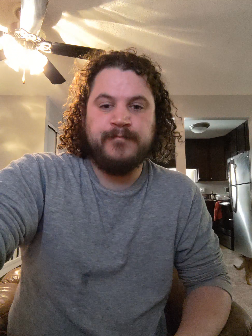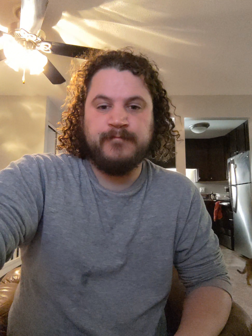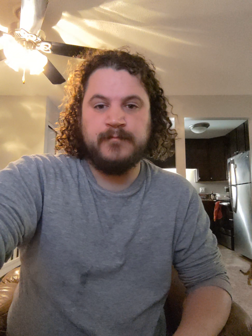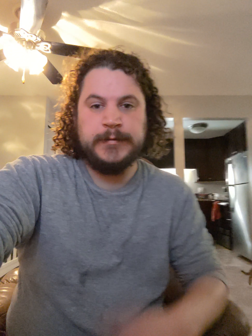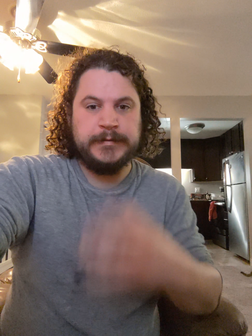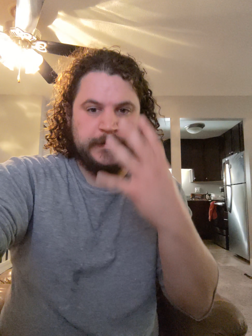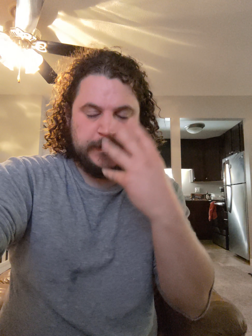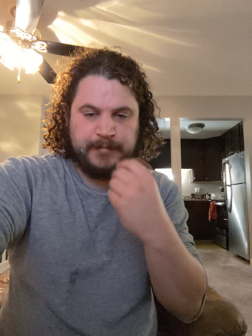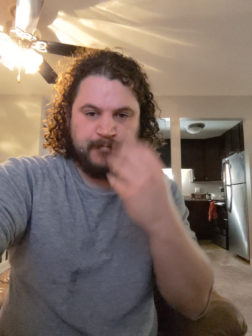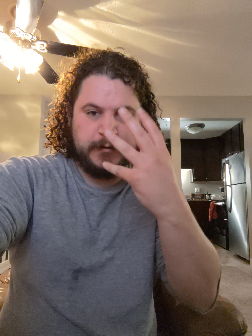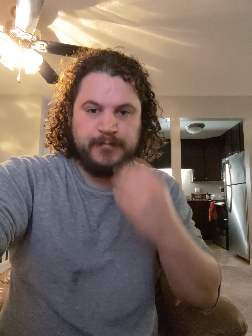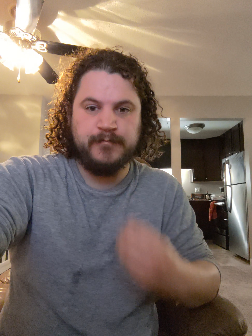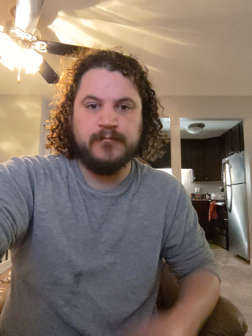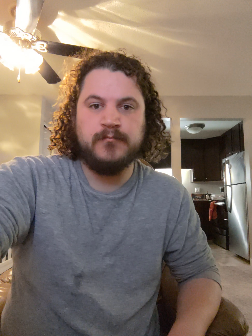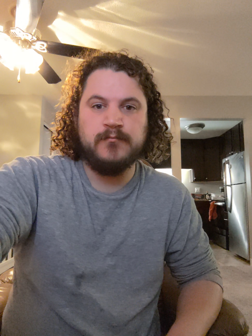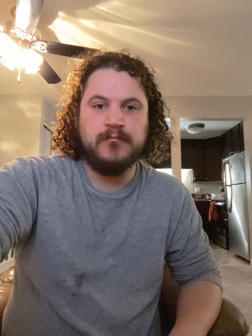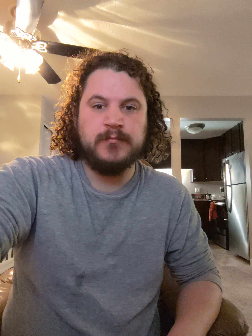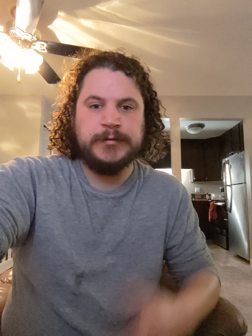sleepy